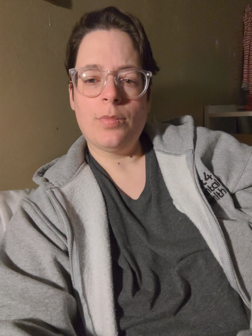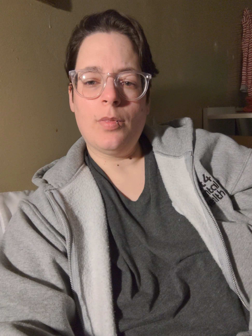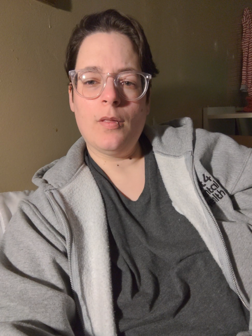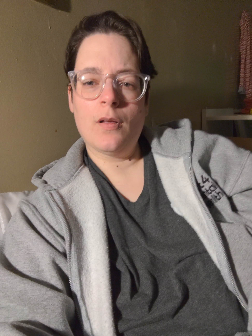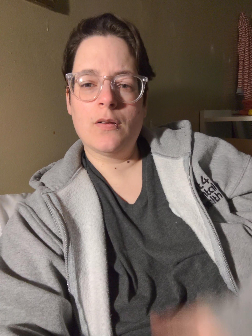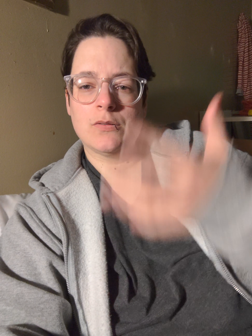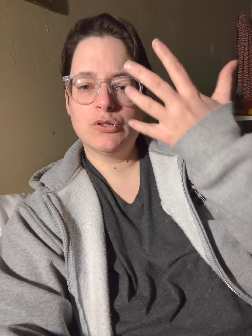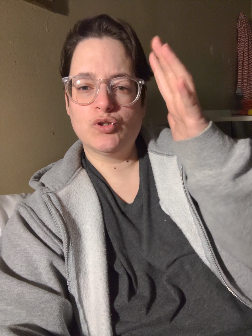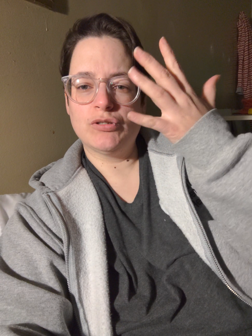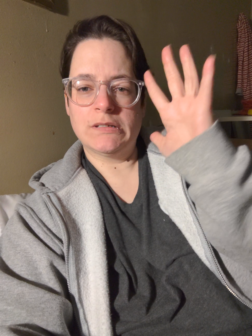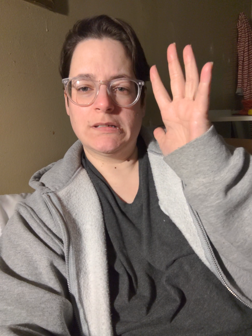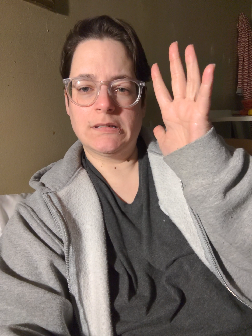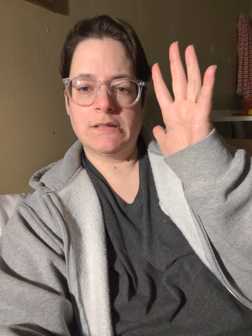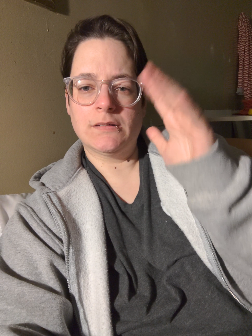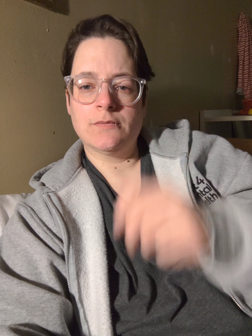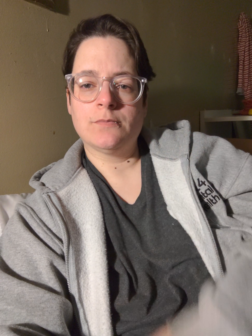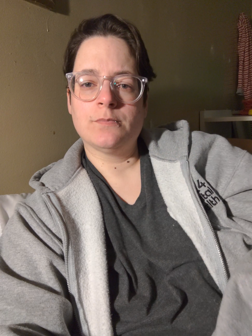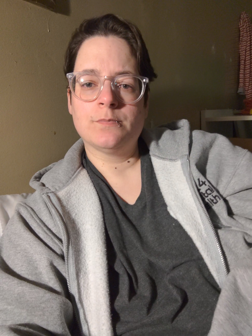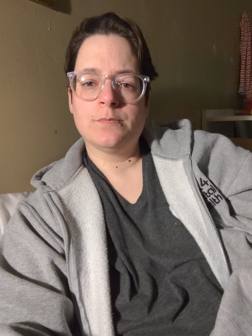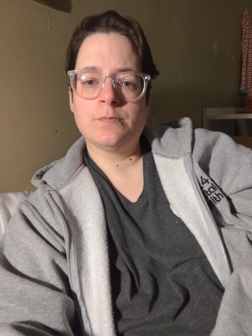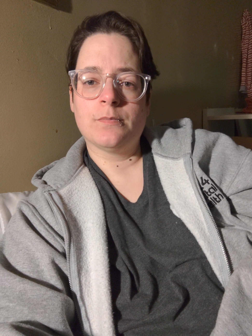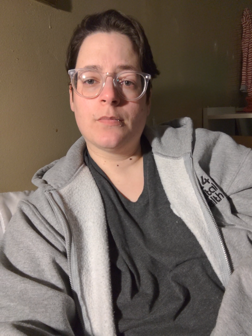tree